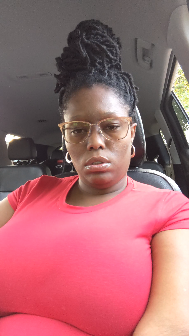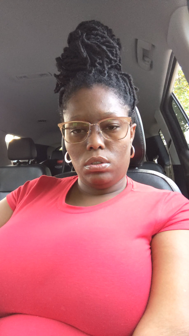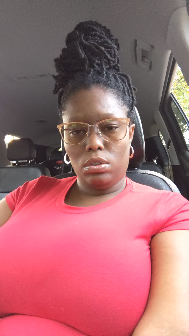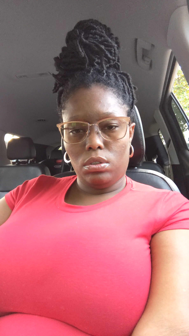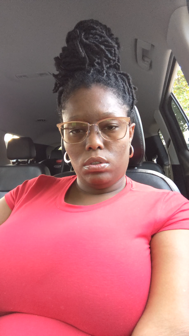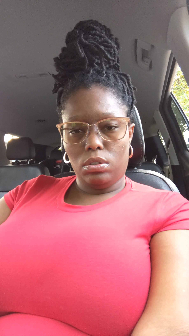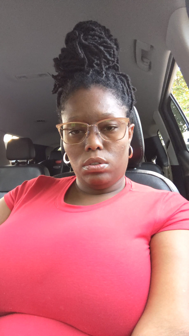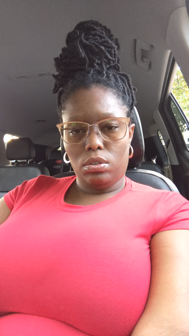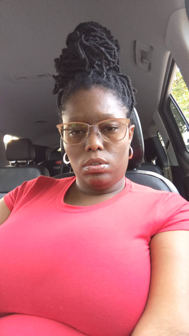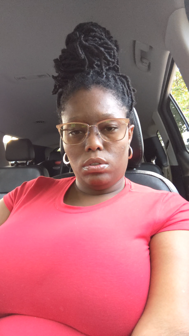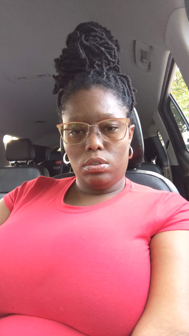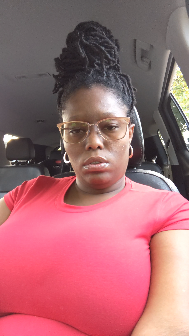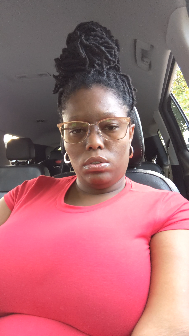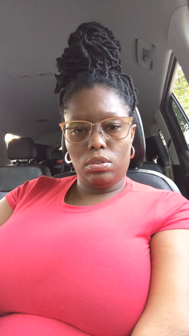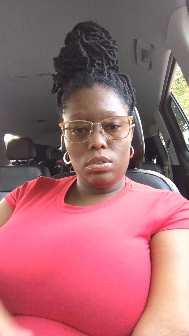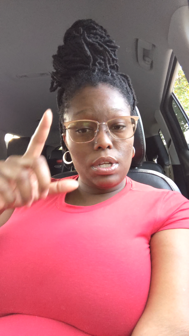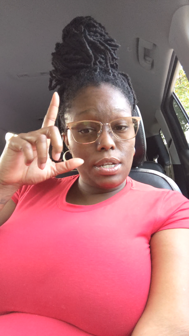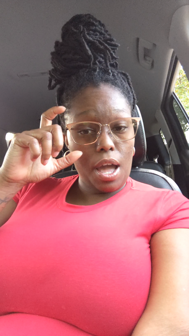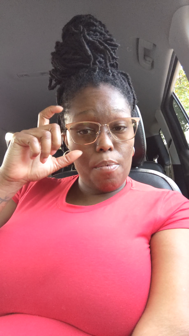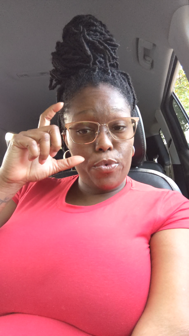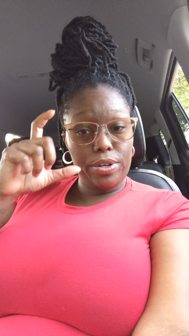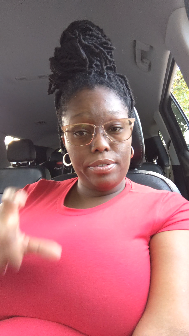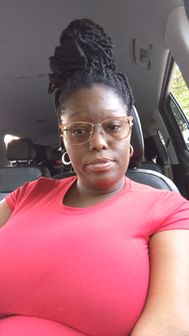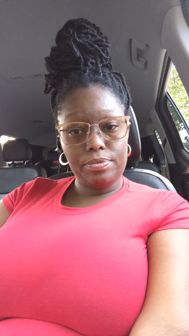camera